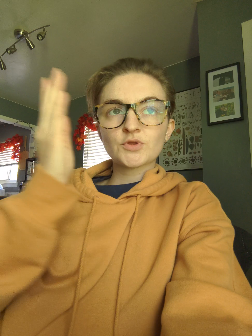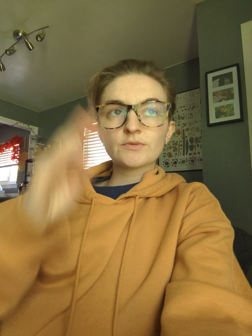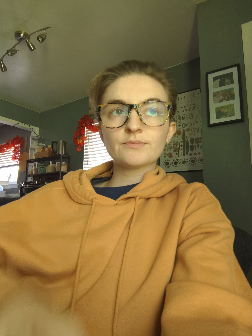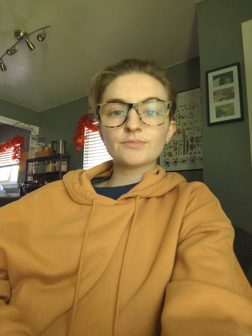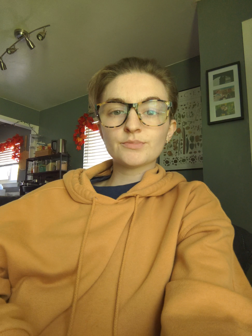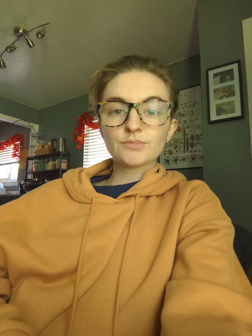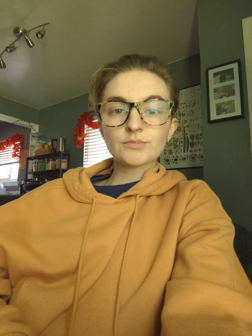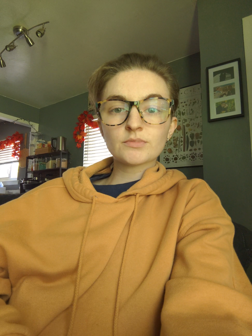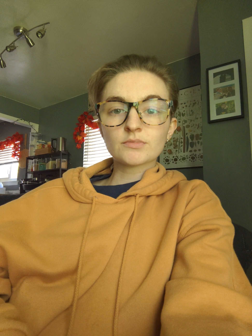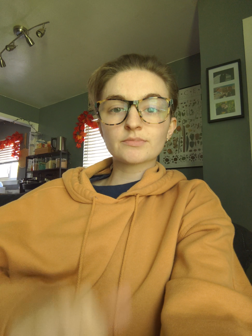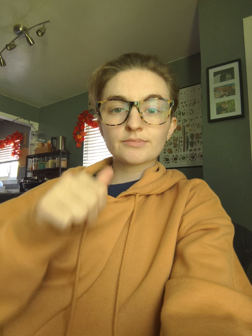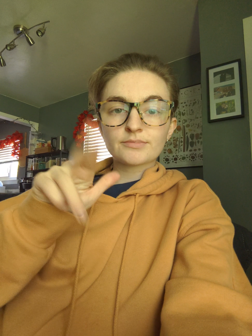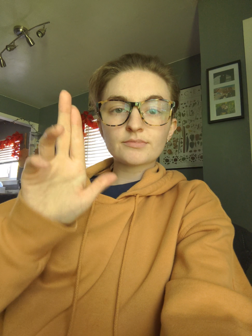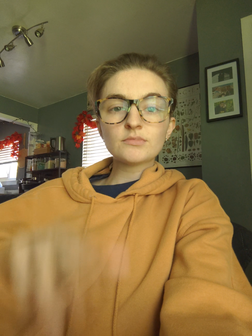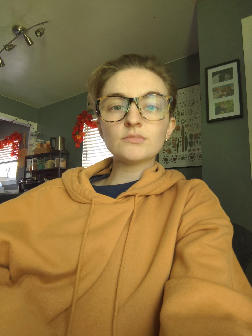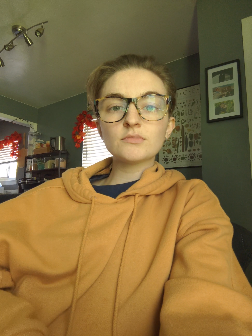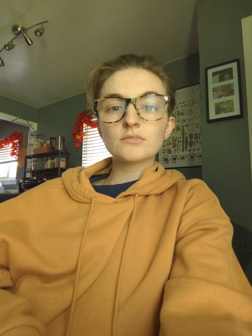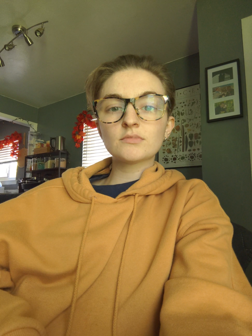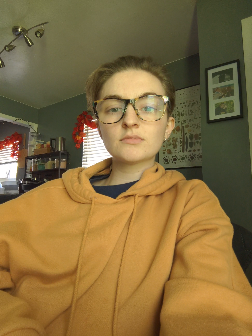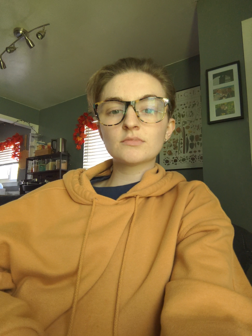lick